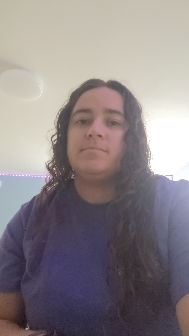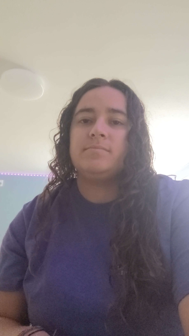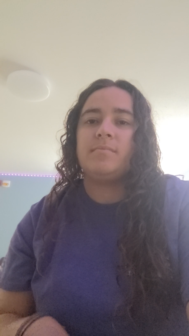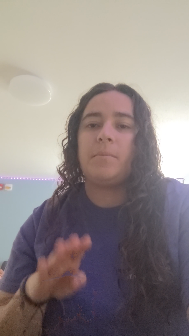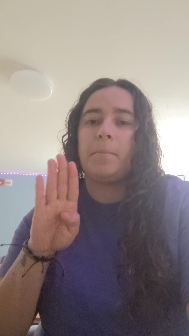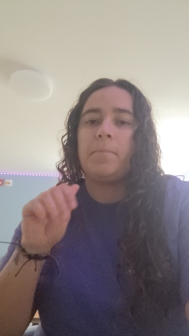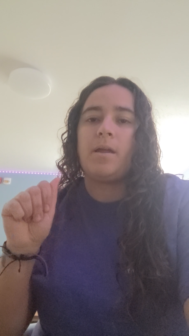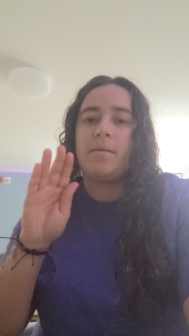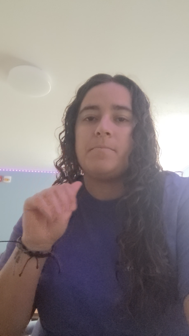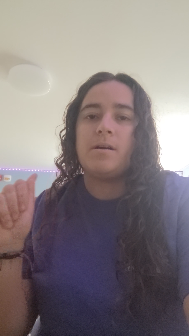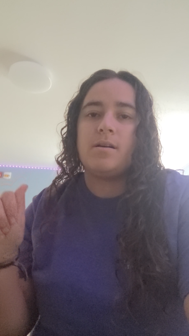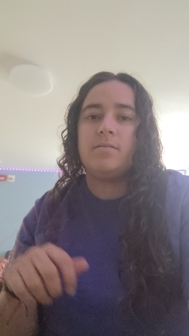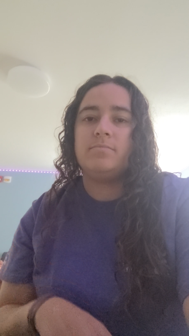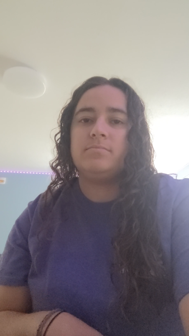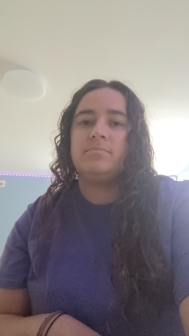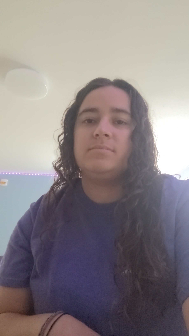baa baa